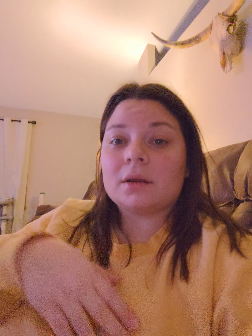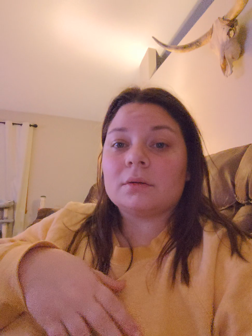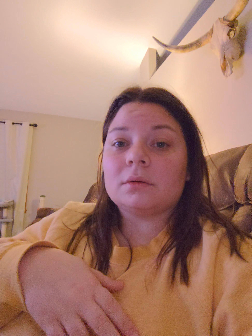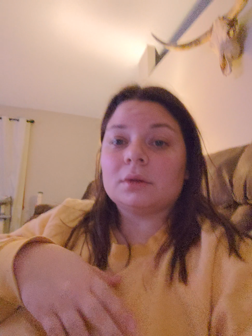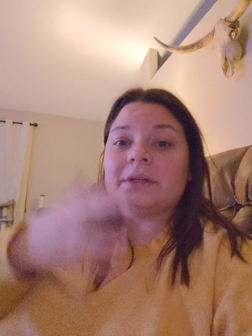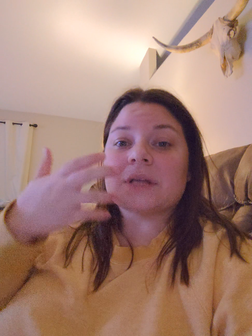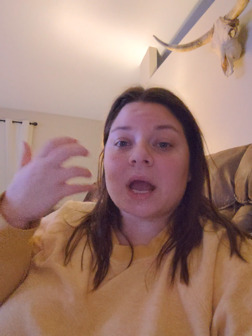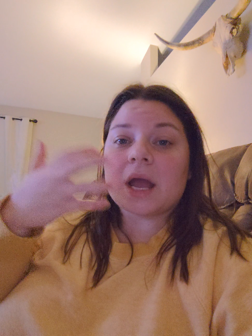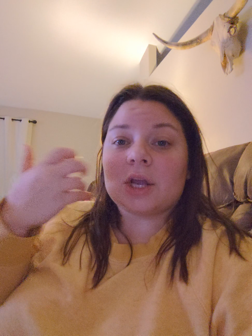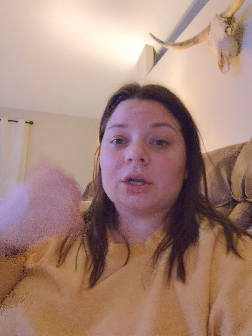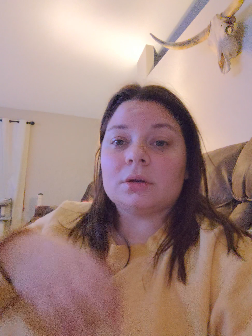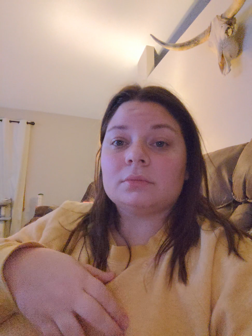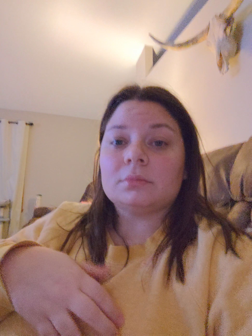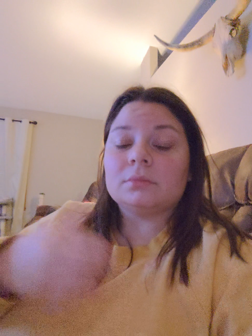tiger